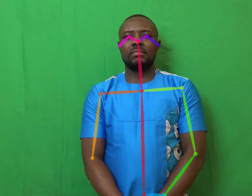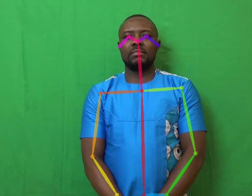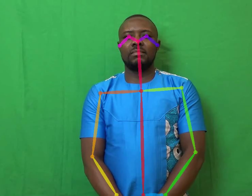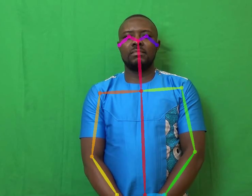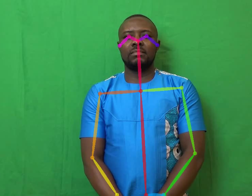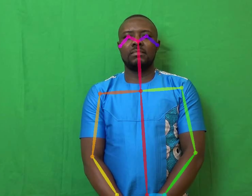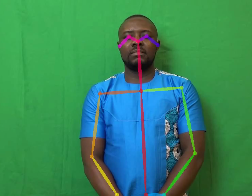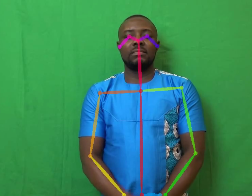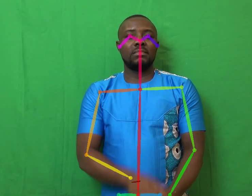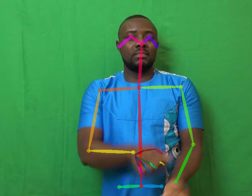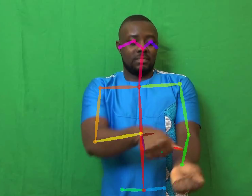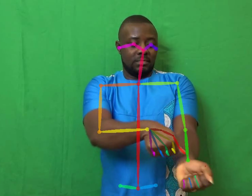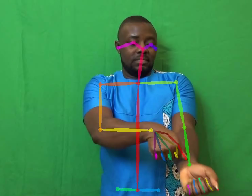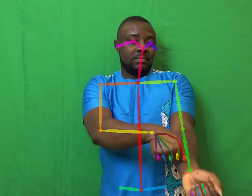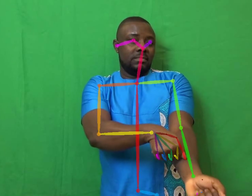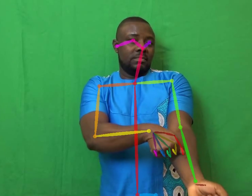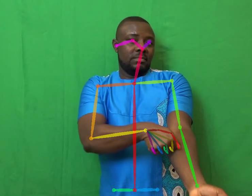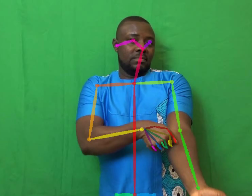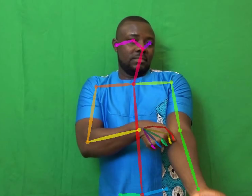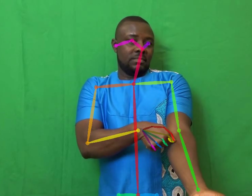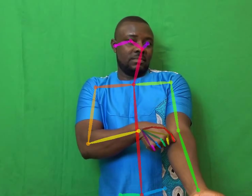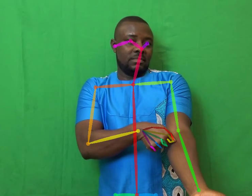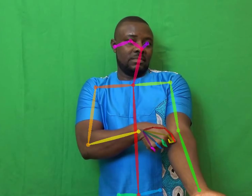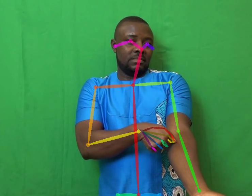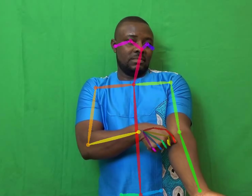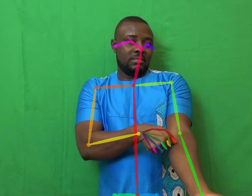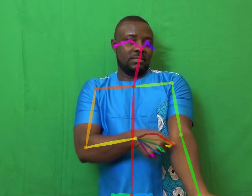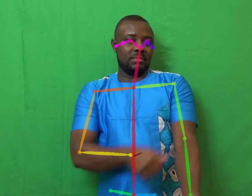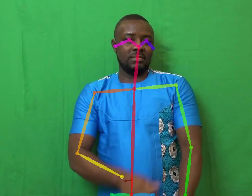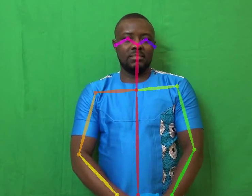plantain